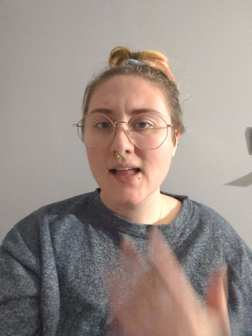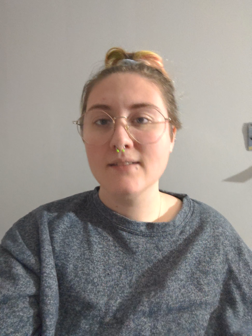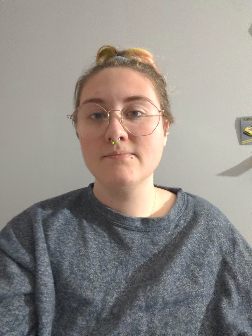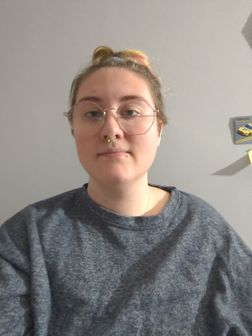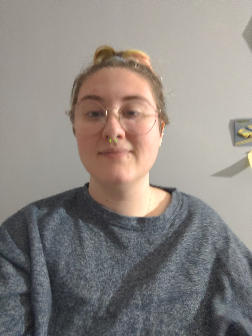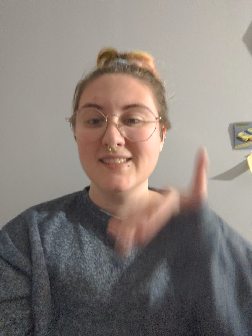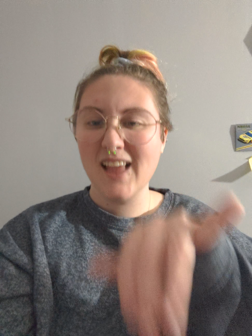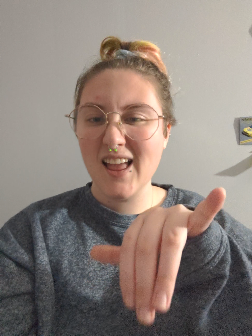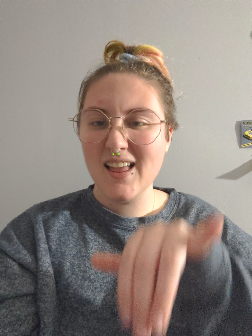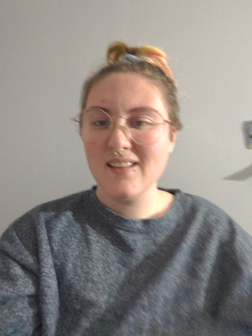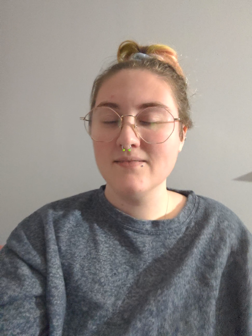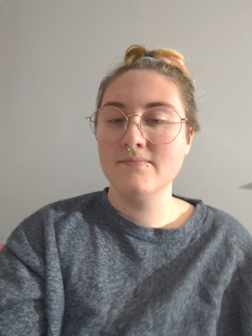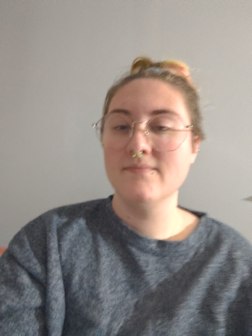stay